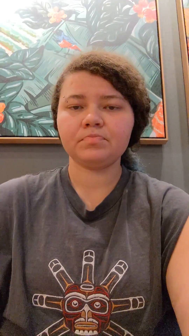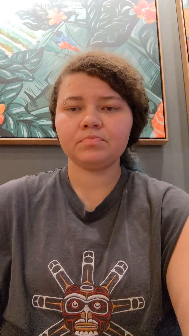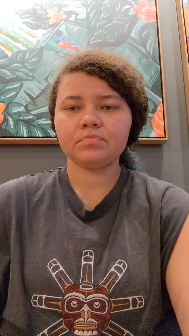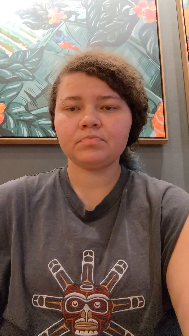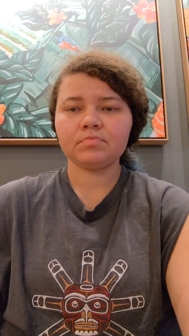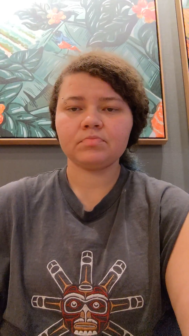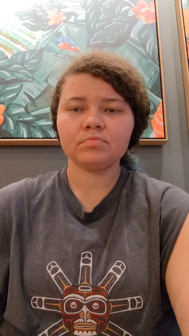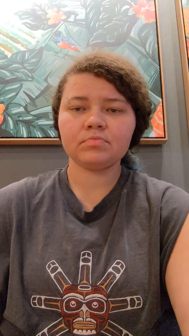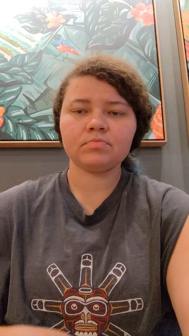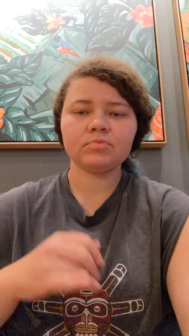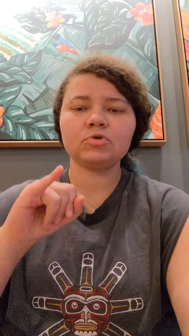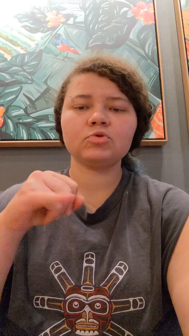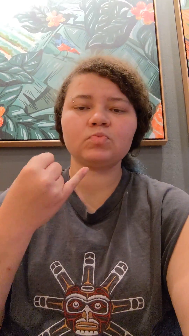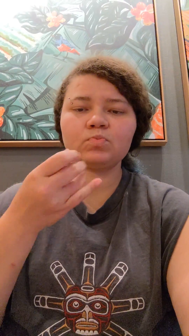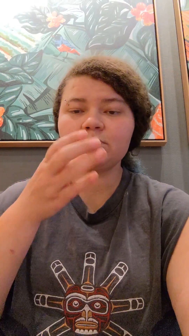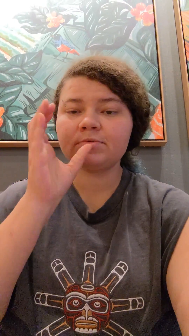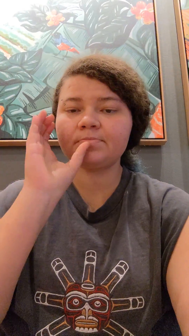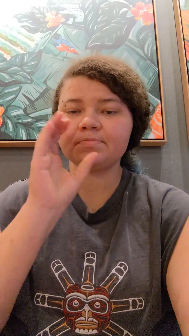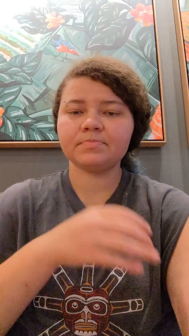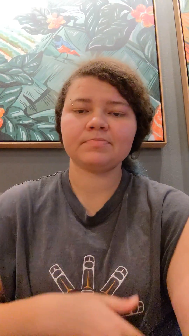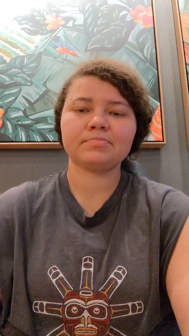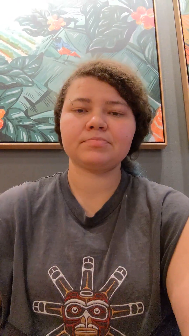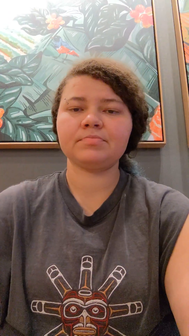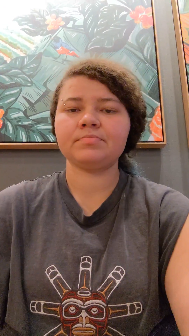juice